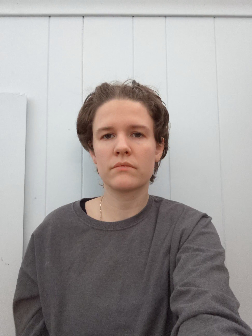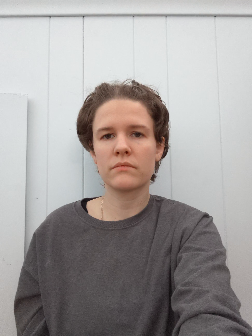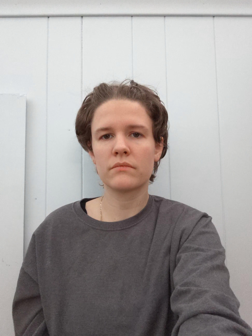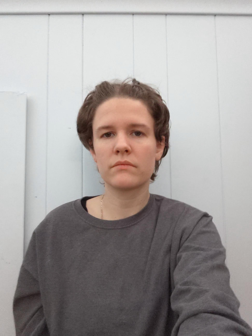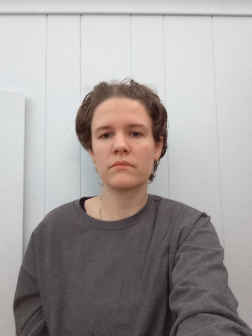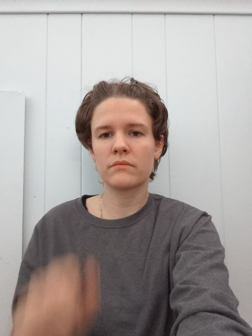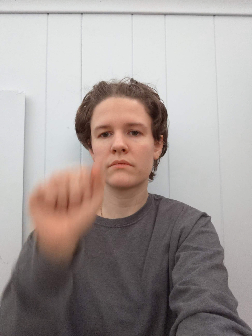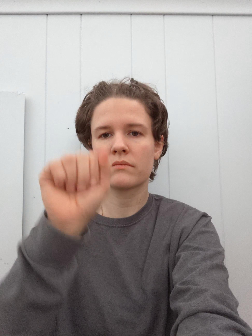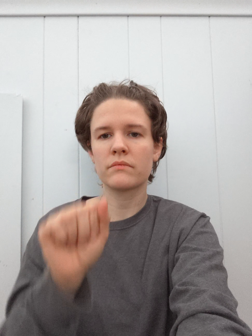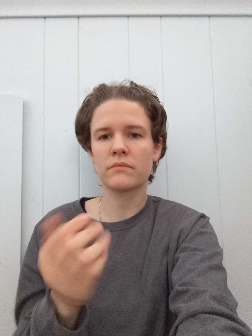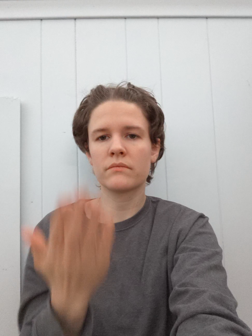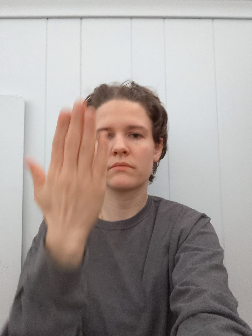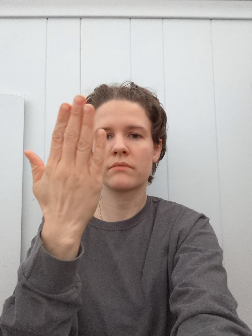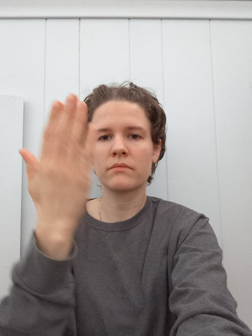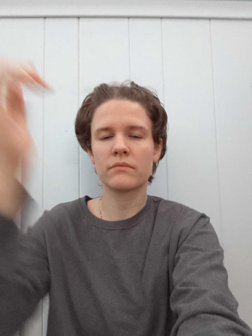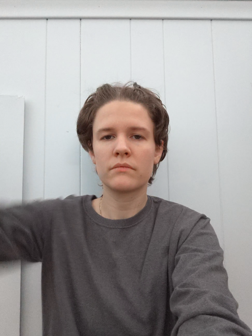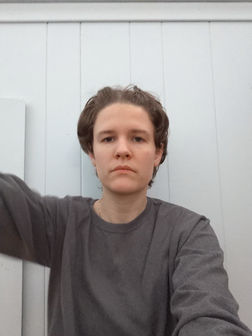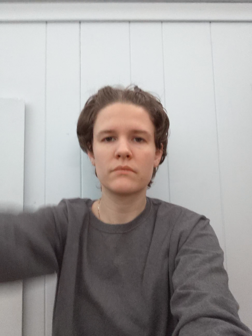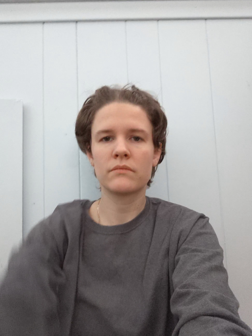mitten